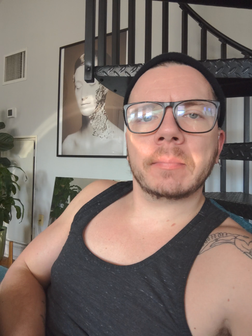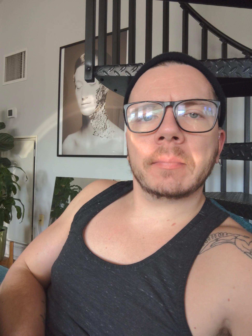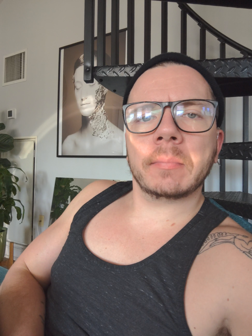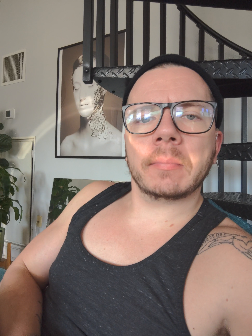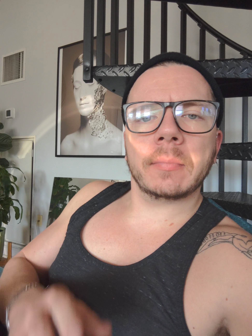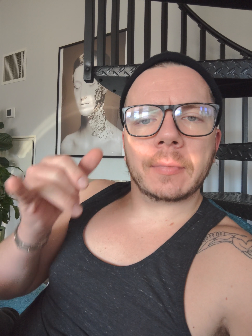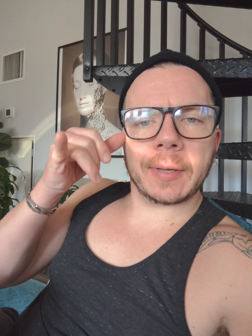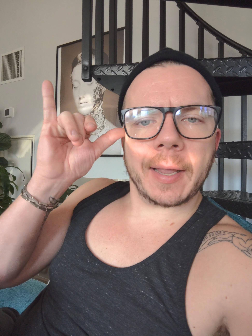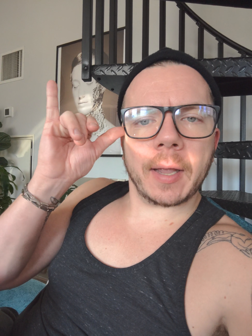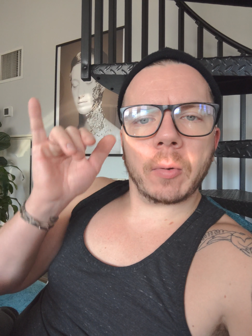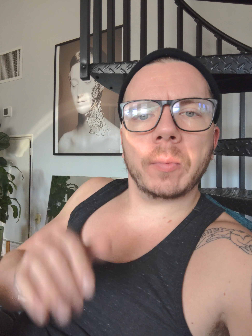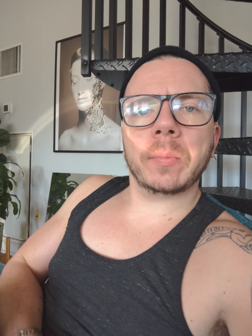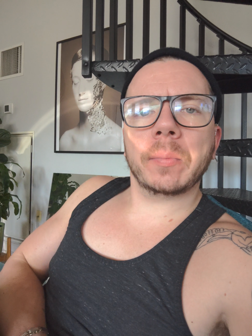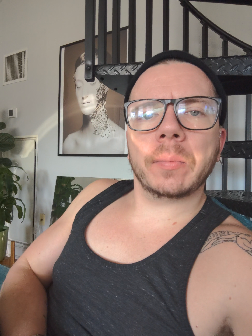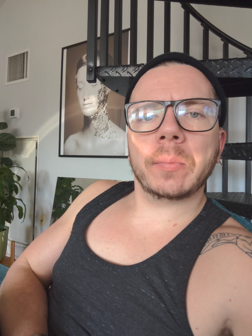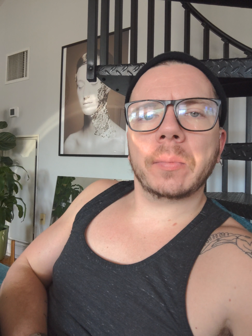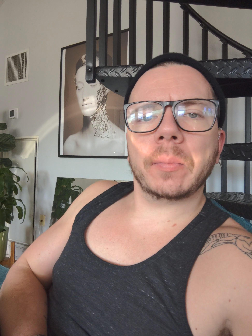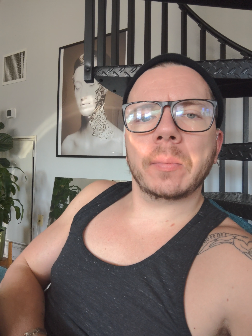cow